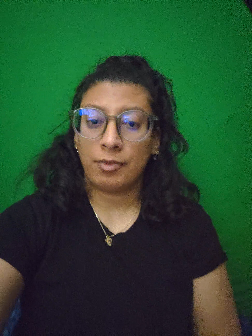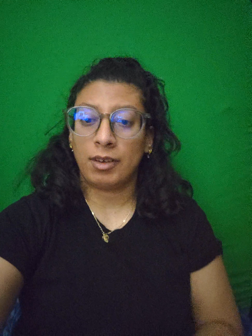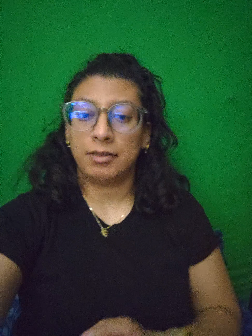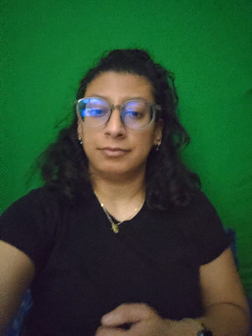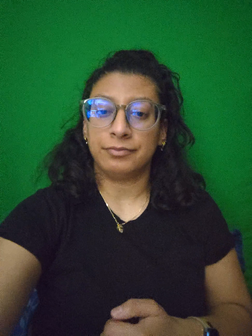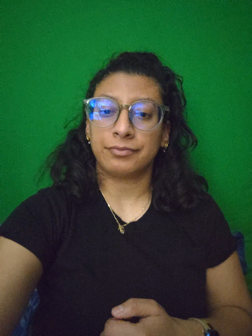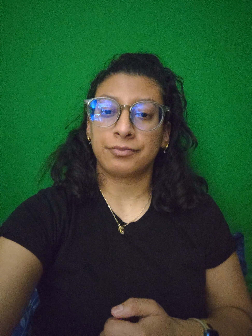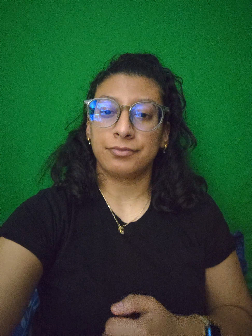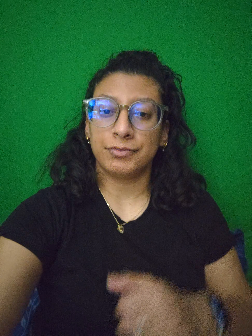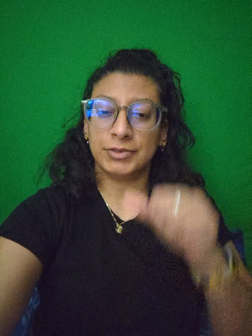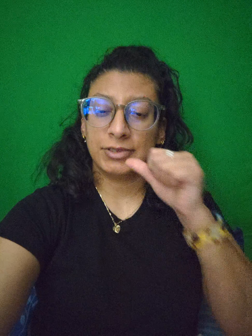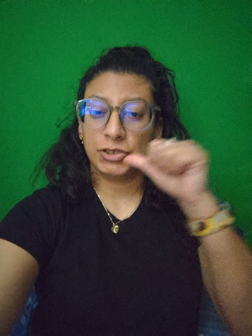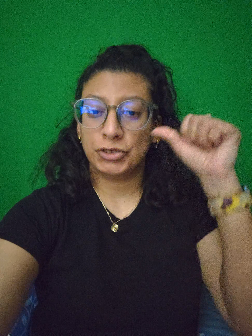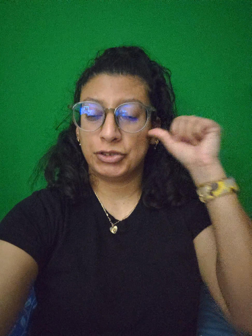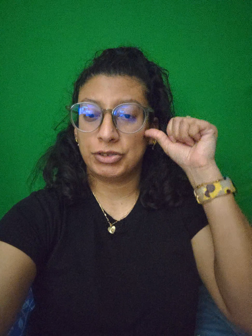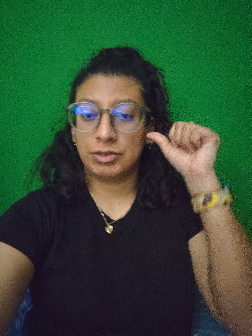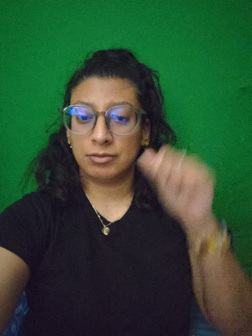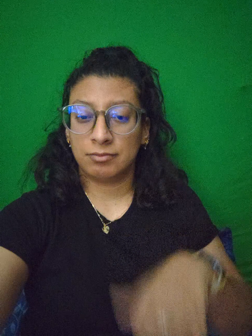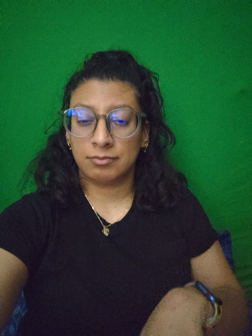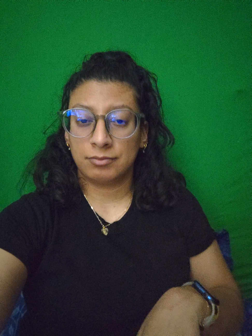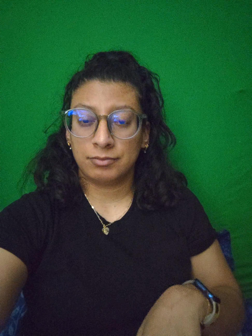yesterday